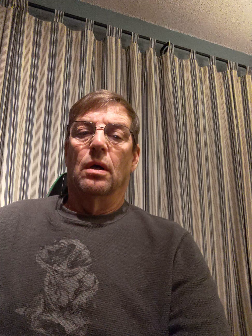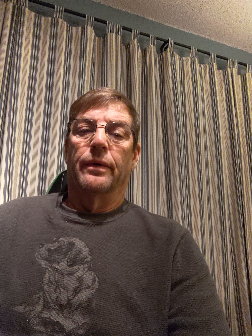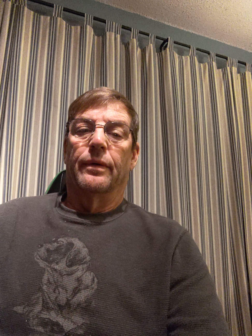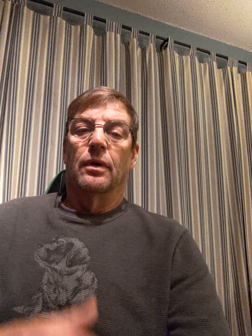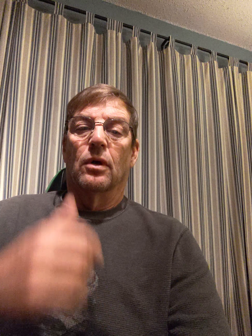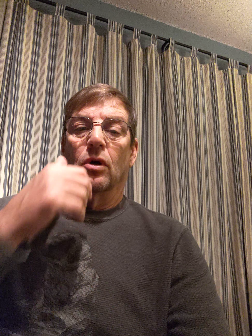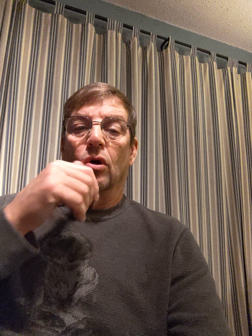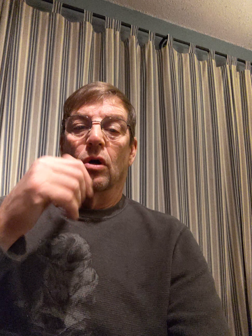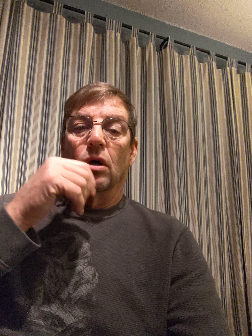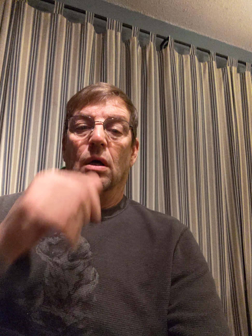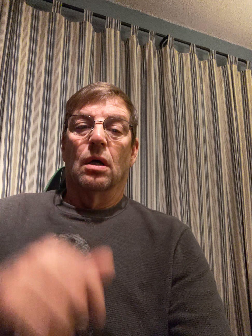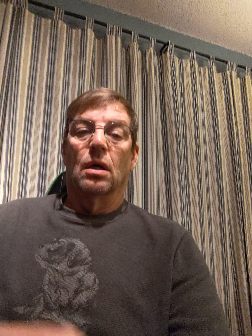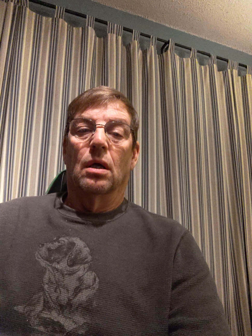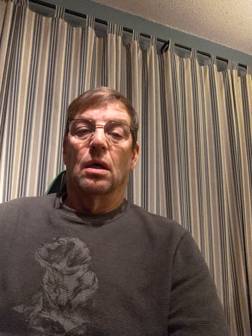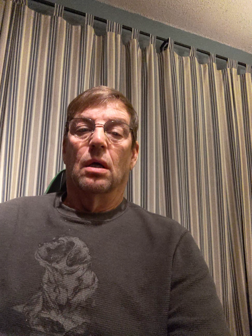girl